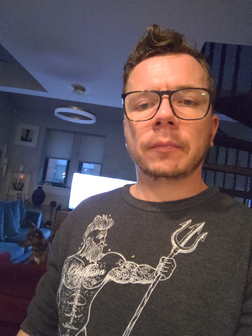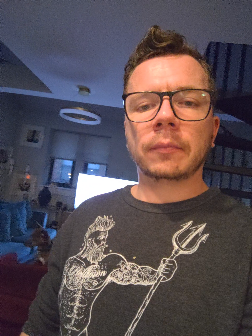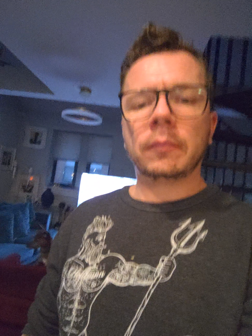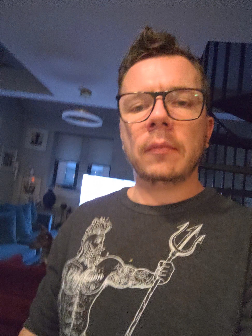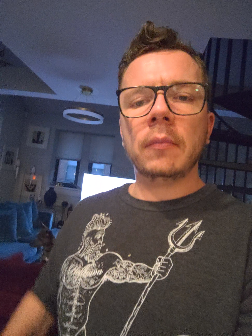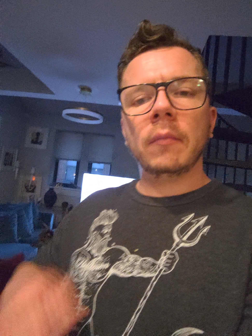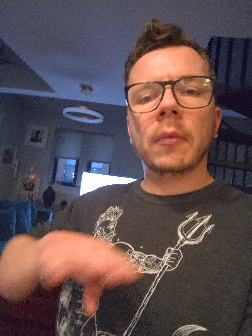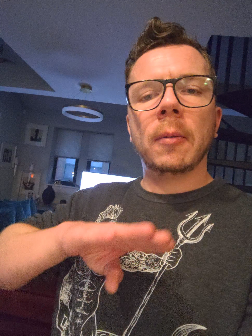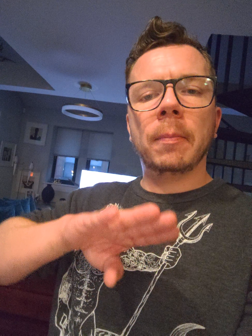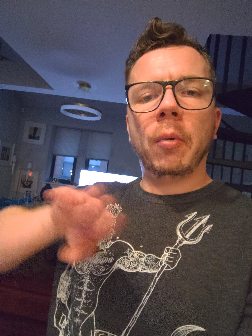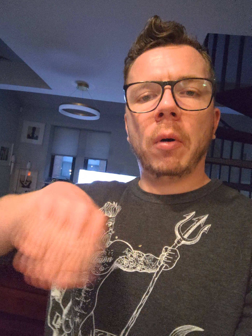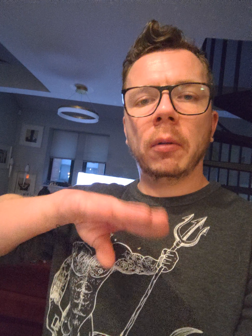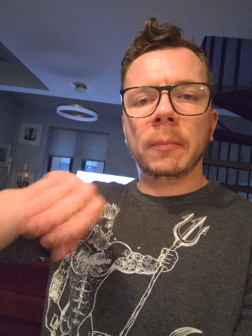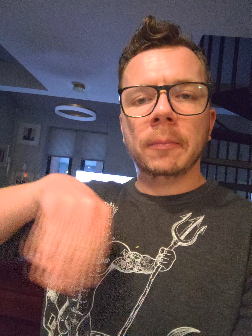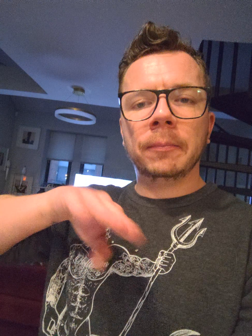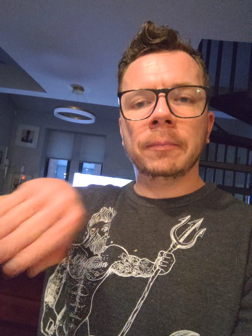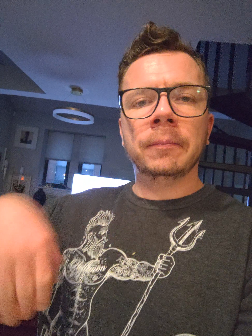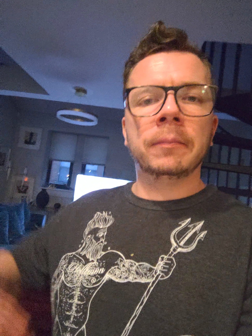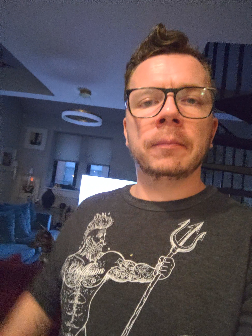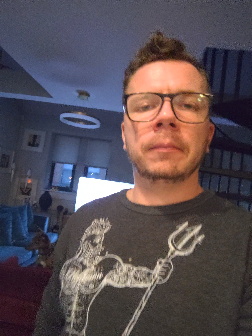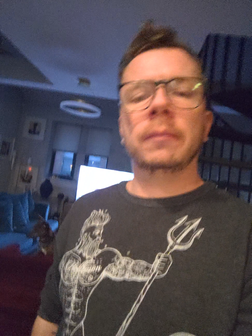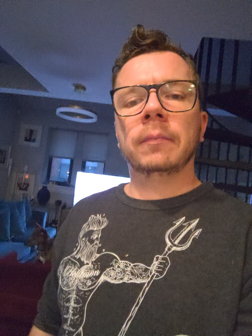pool